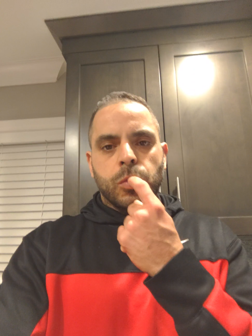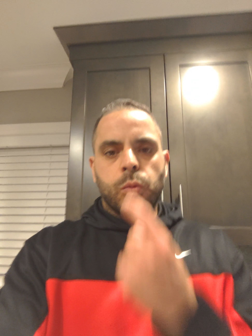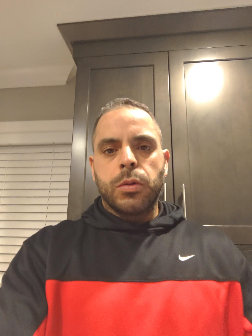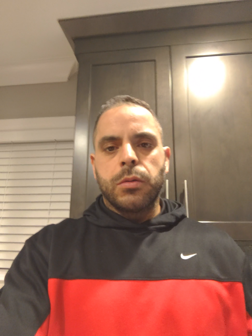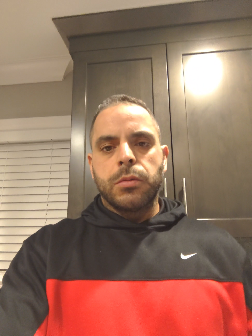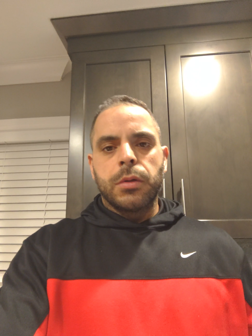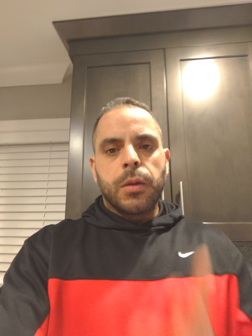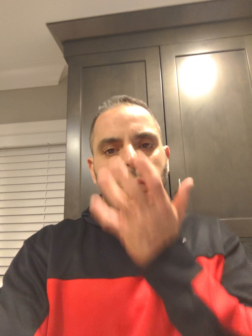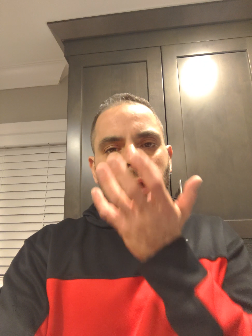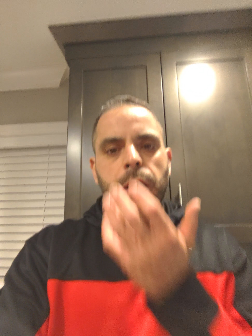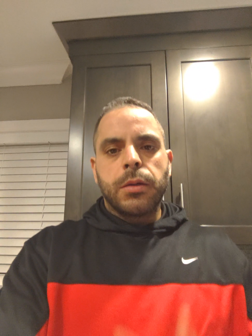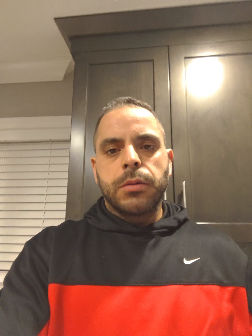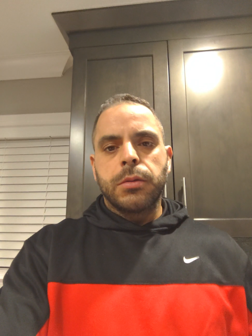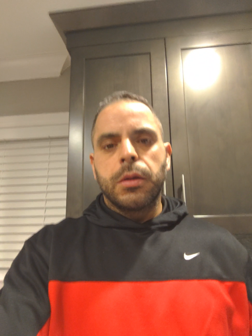grass